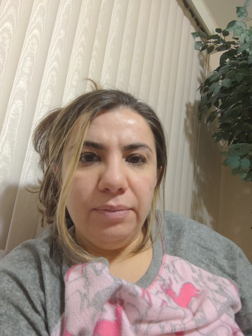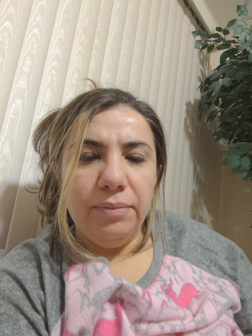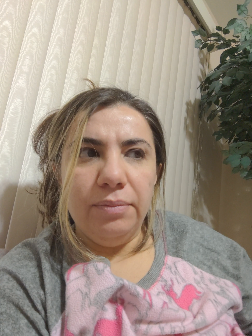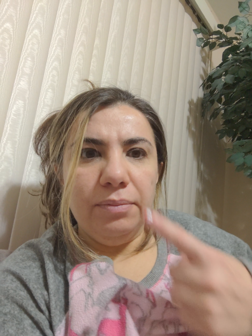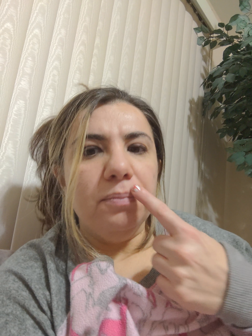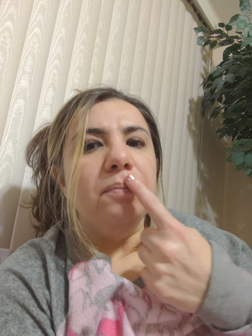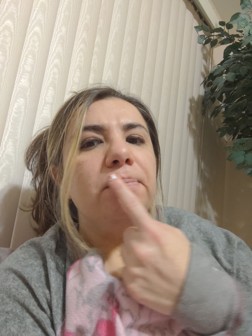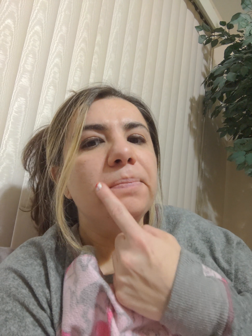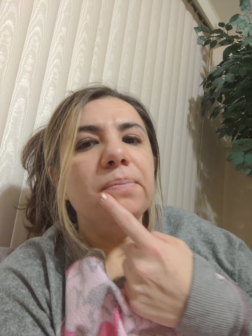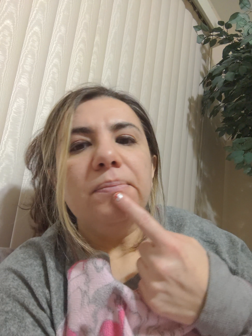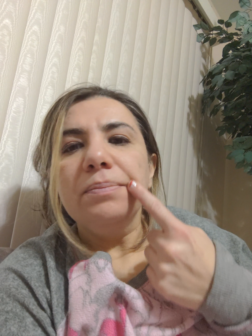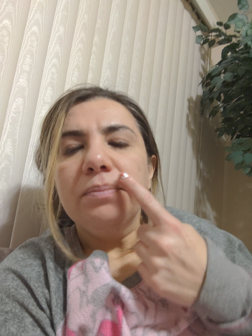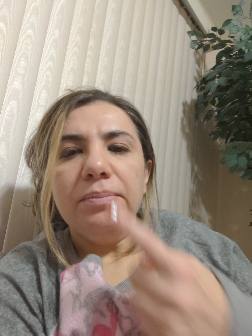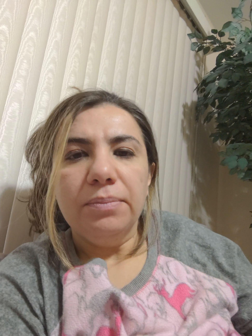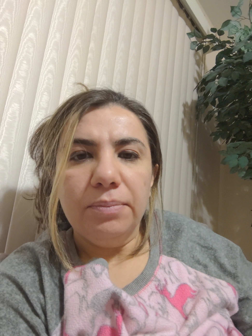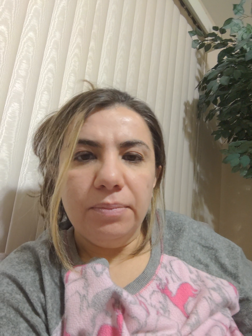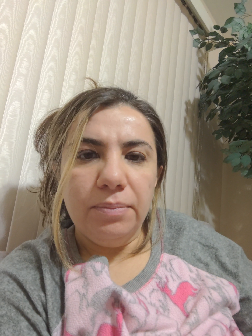mouth